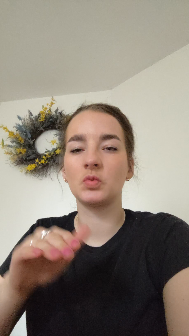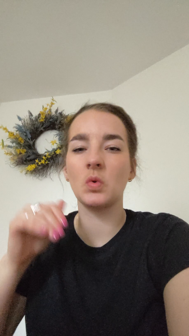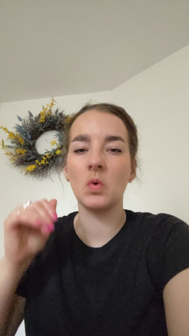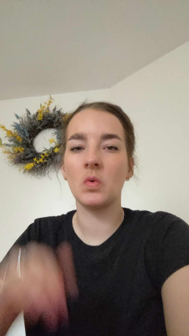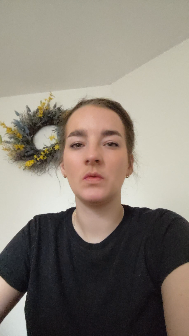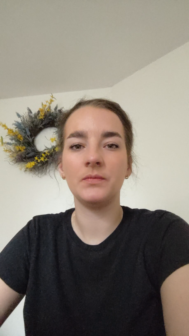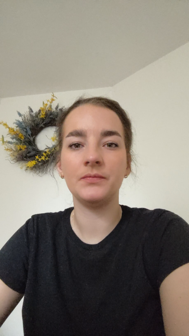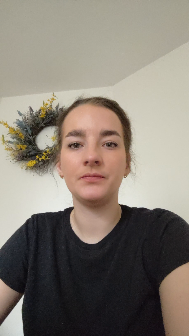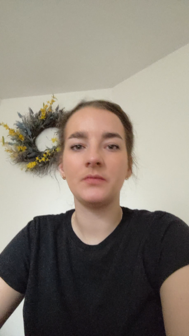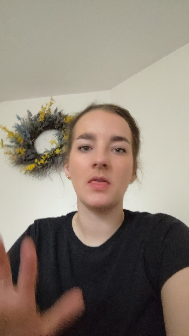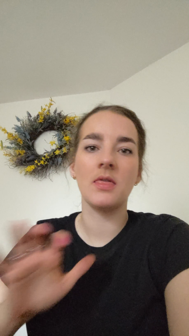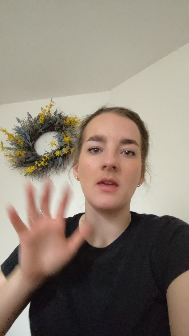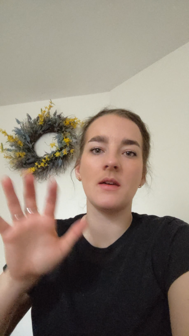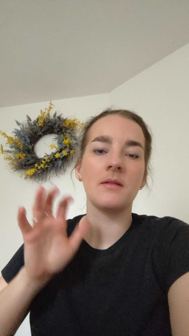climb